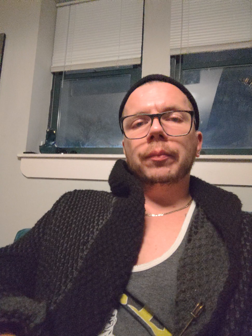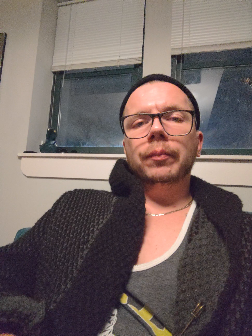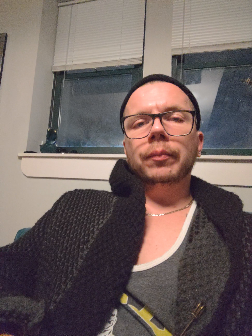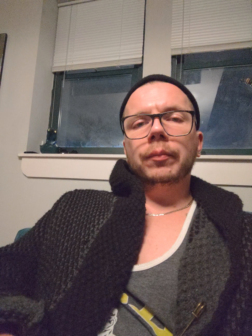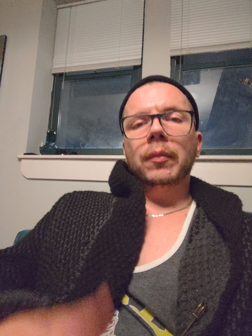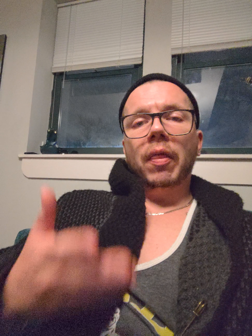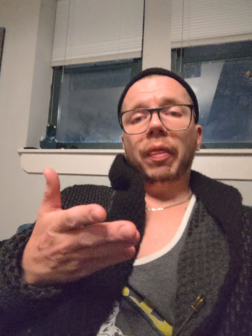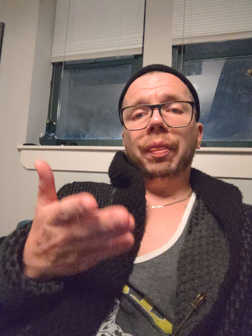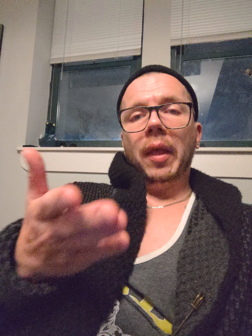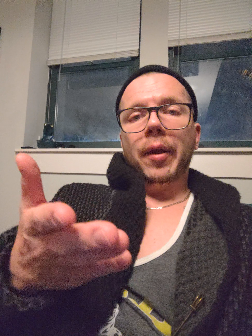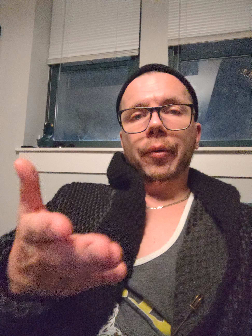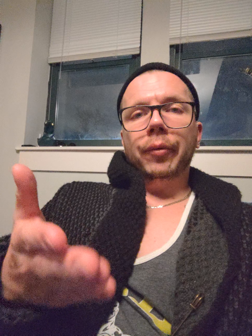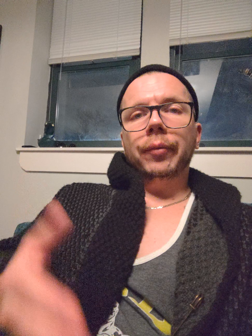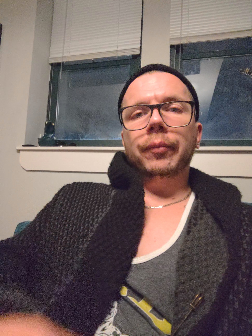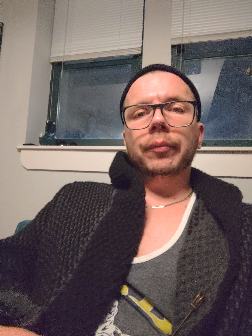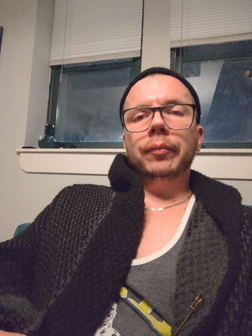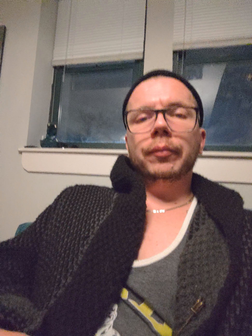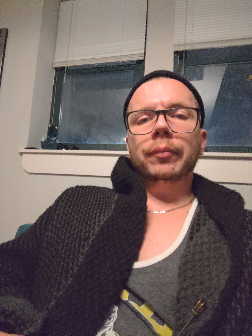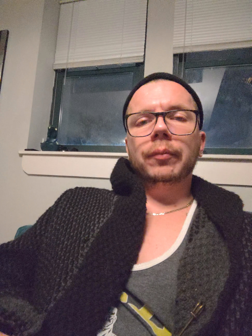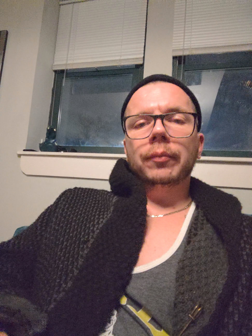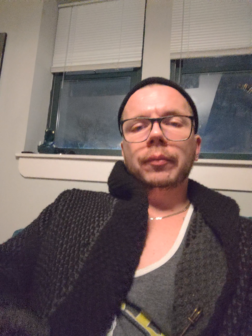there